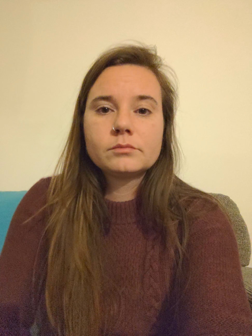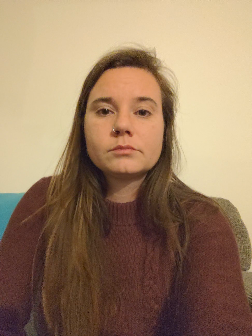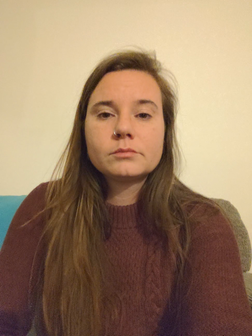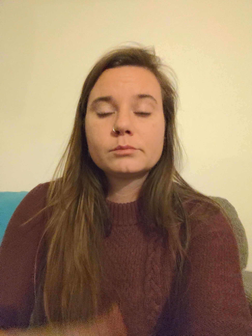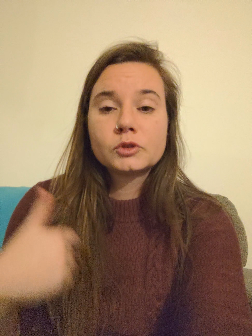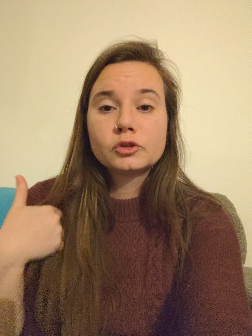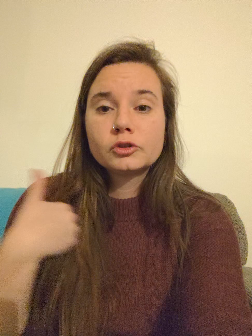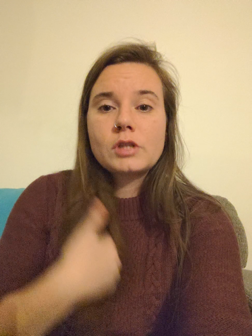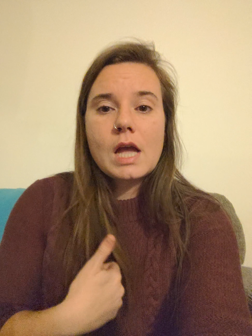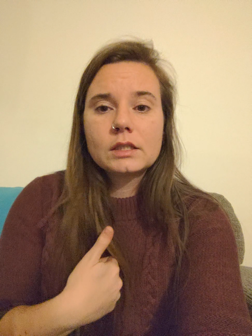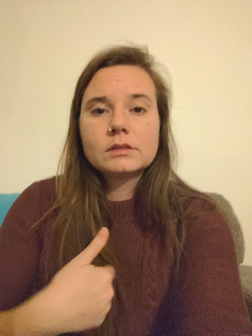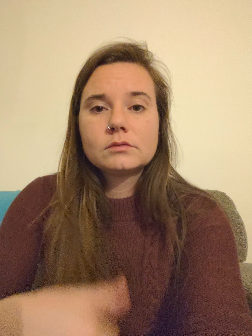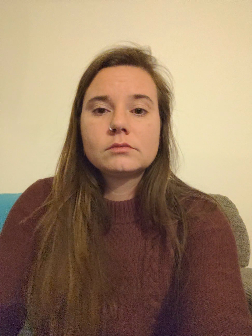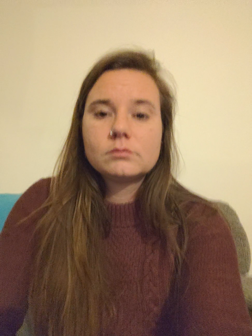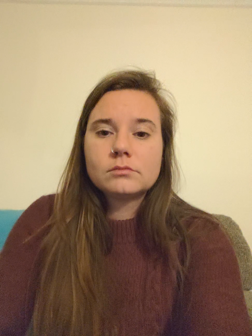jacket